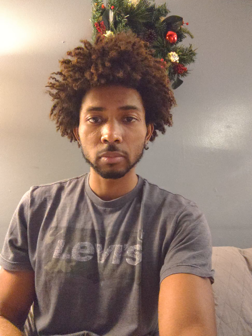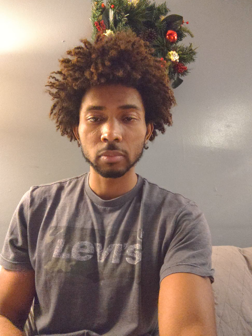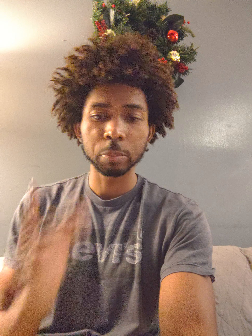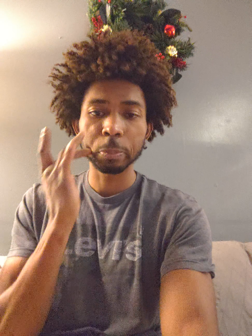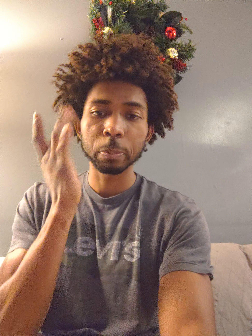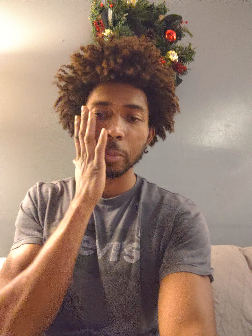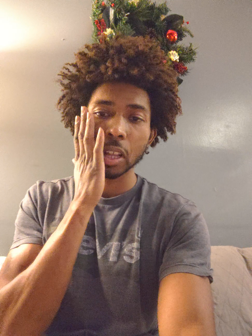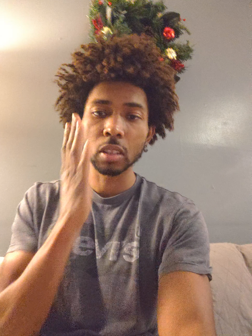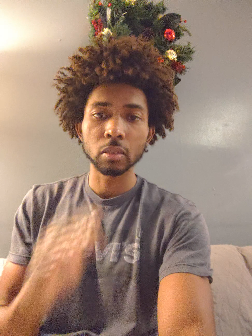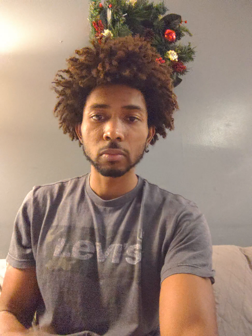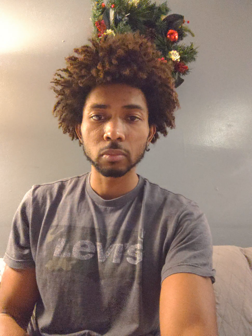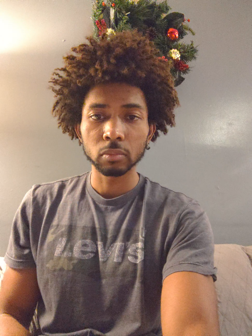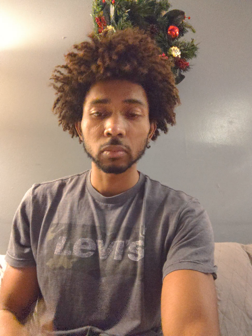bee